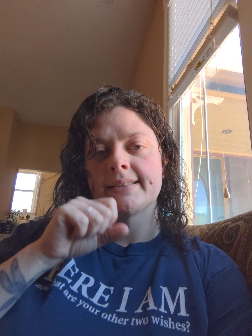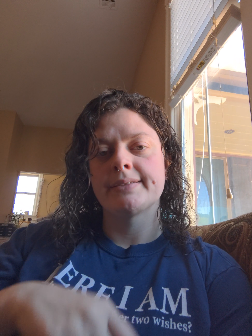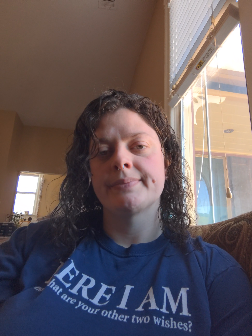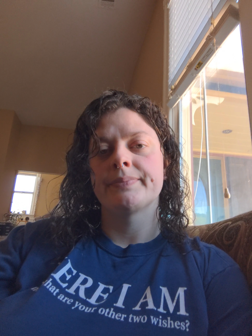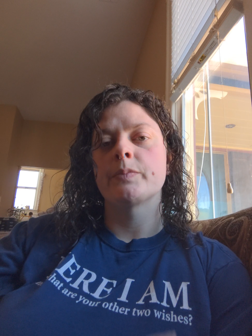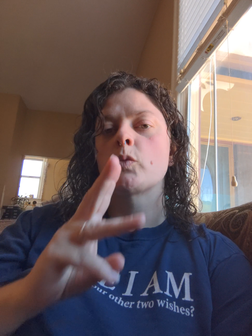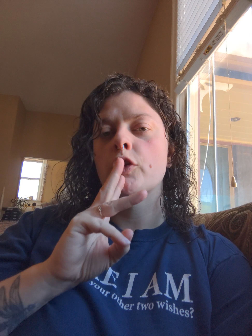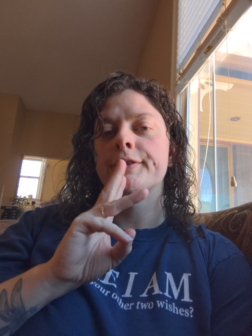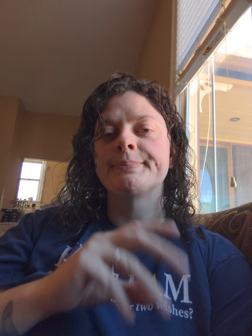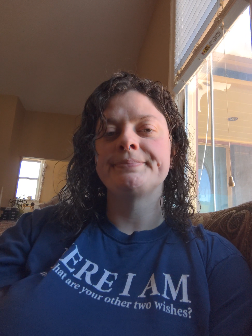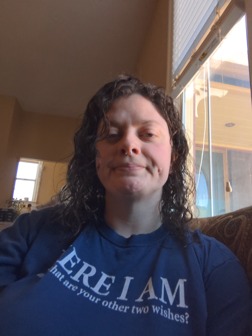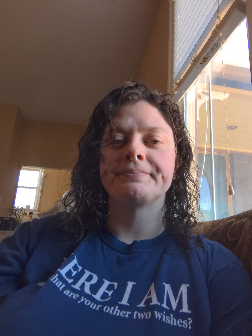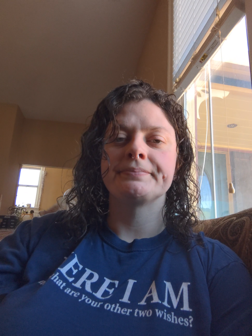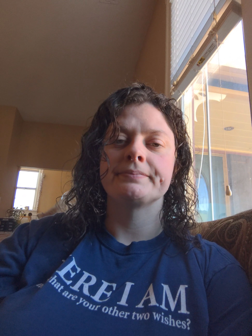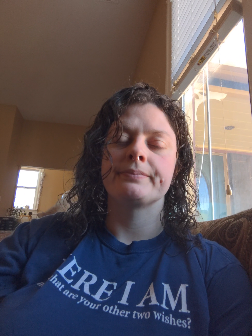water